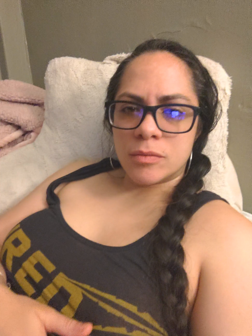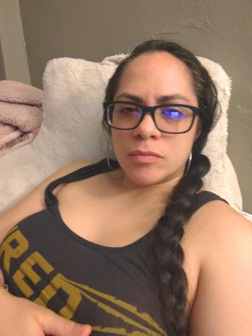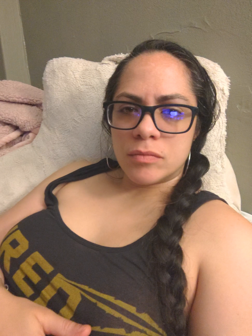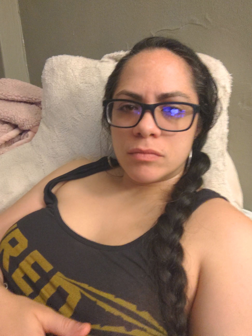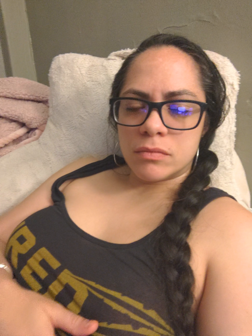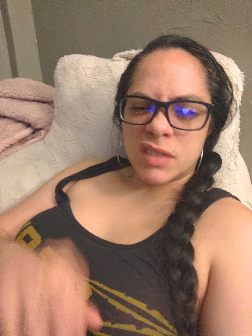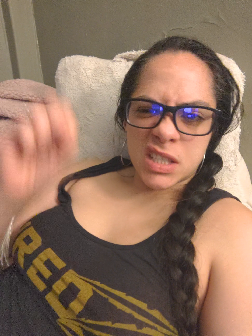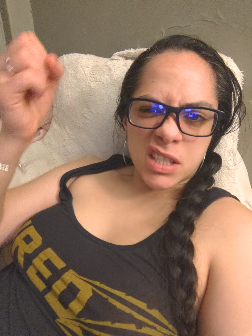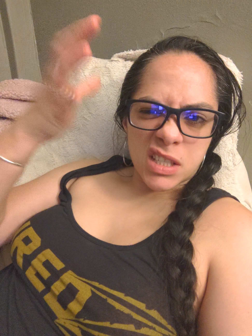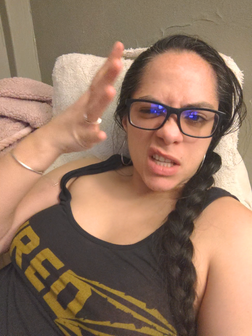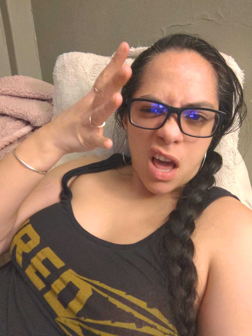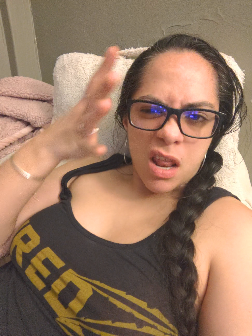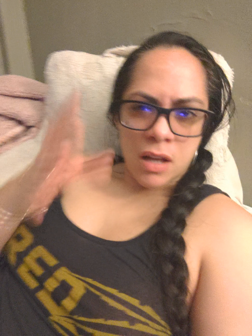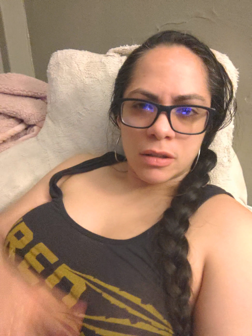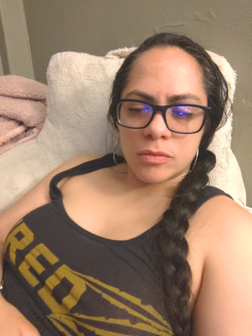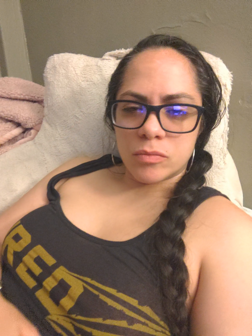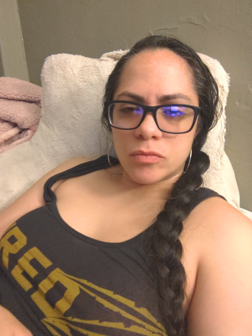sun